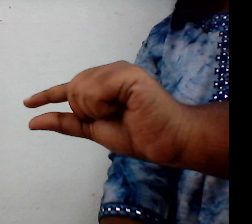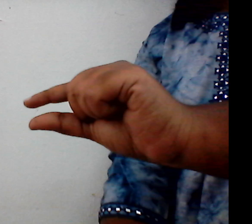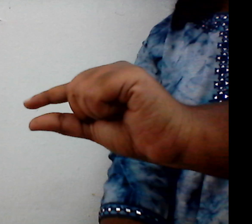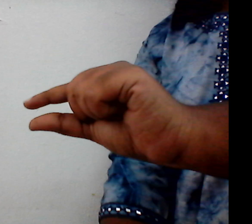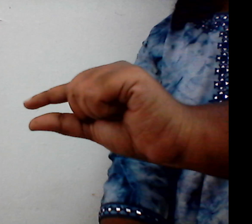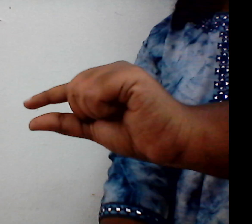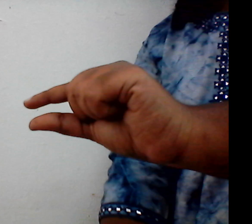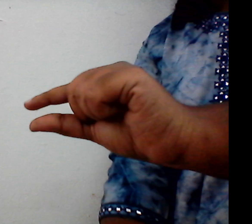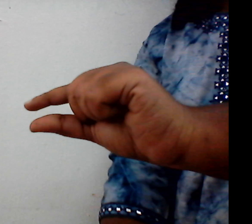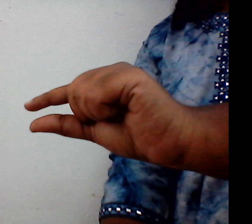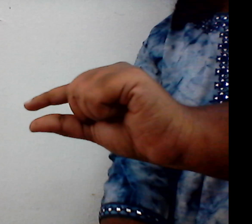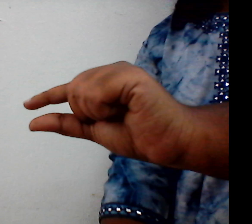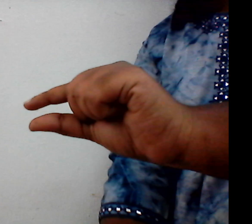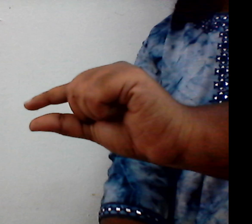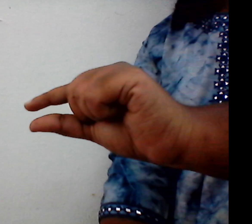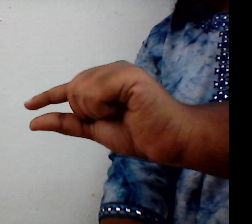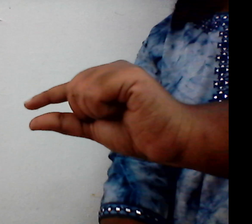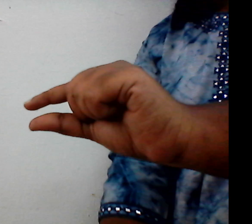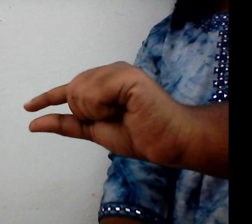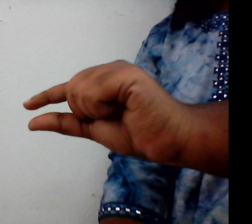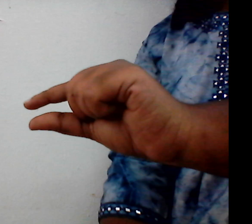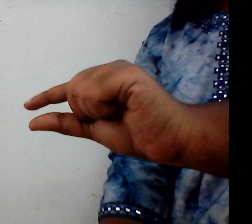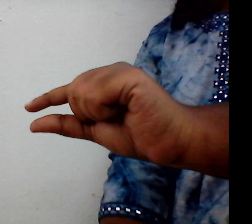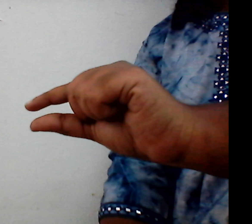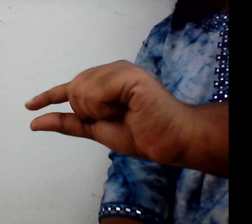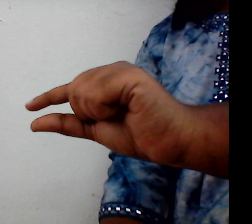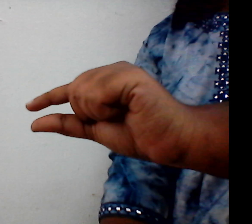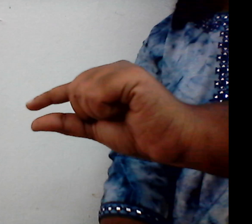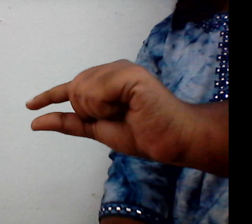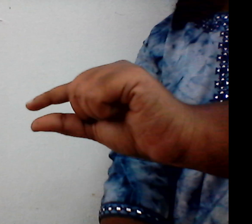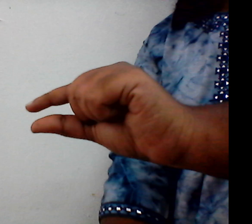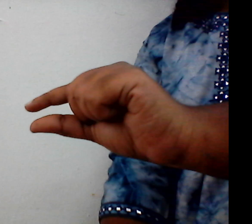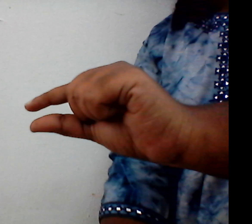ഉ